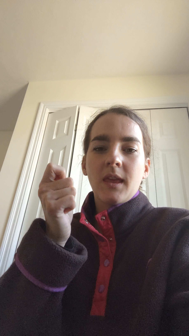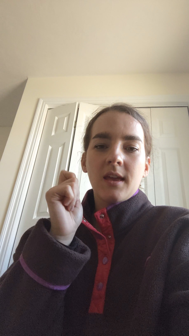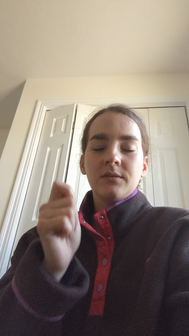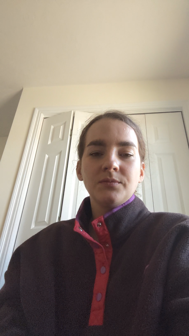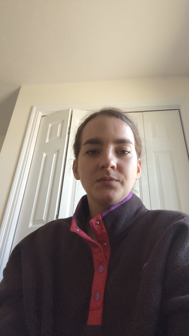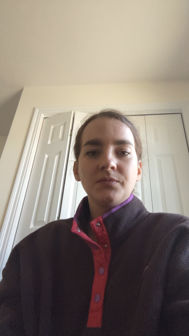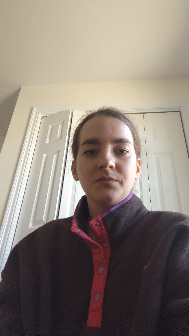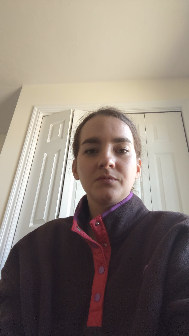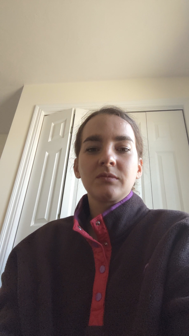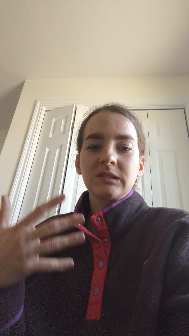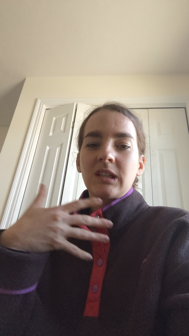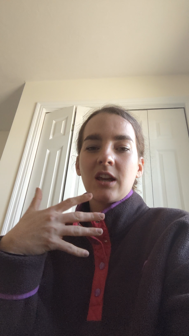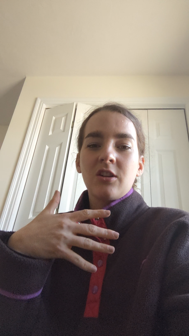scared